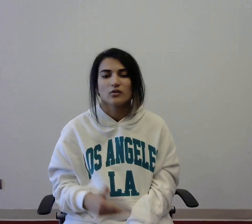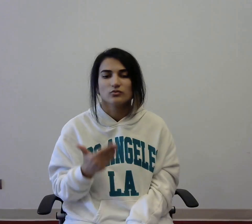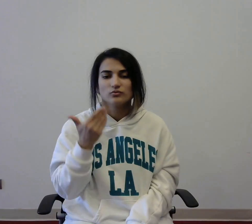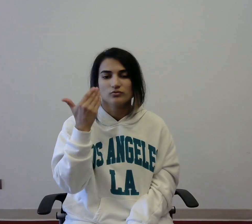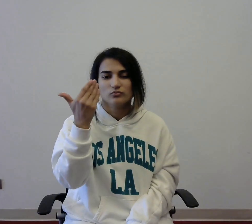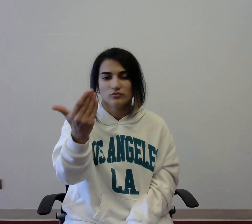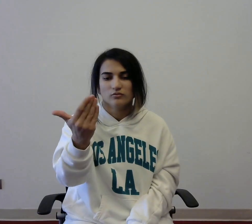sizin